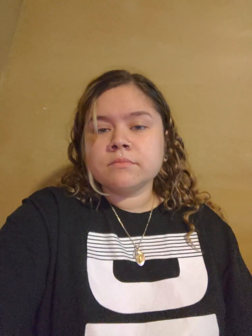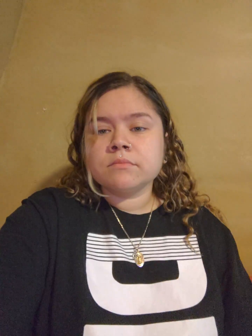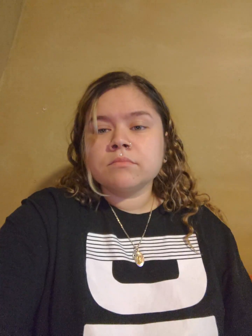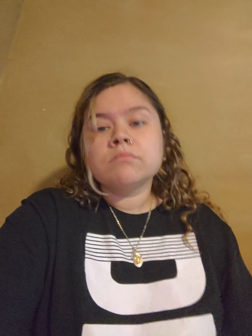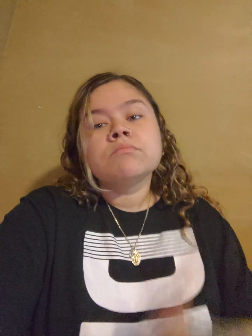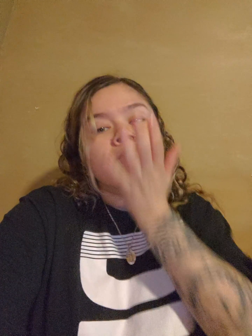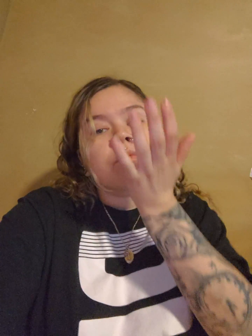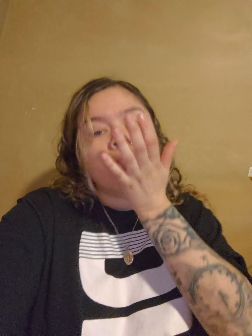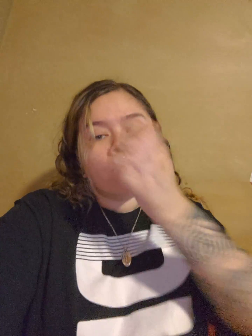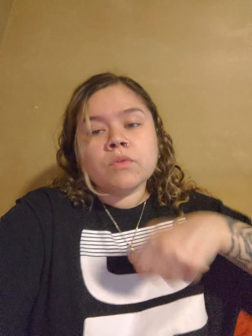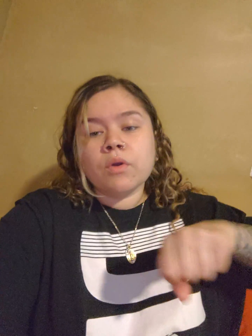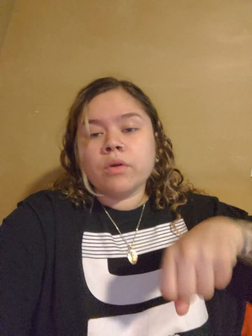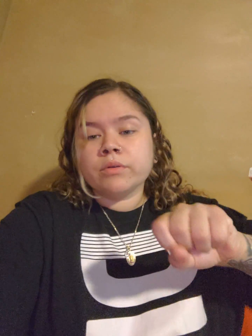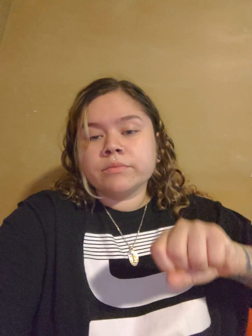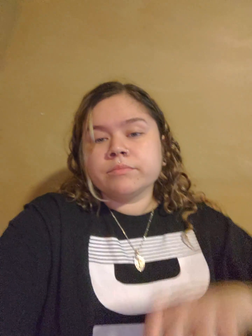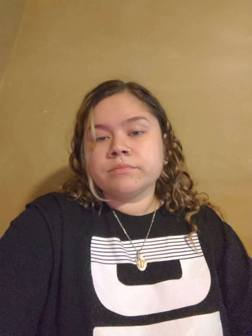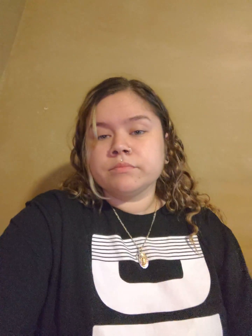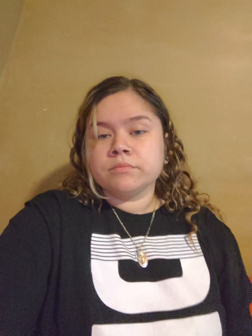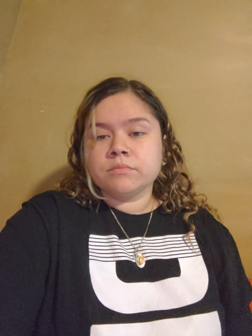lawn mower